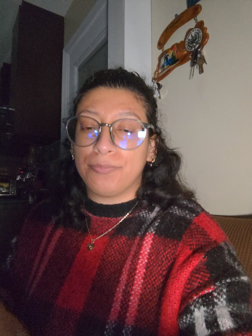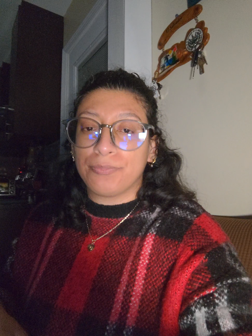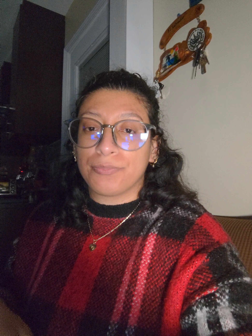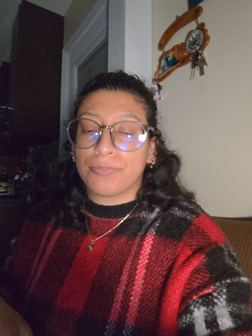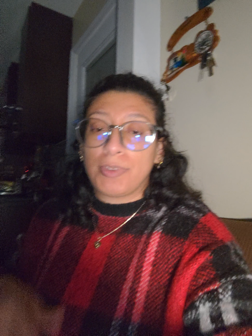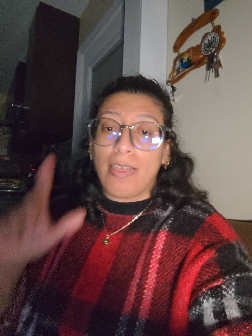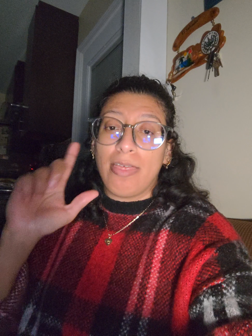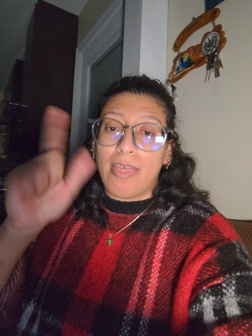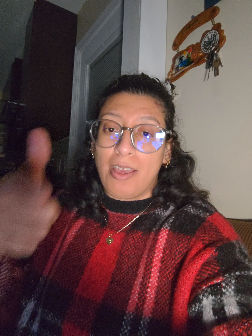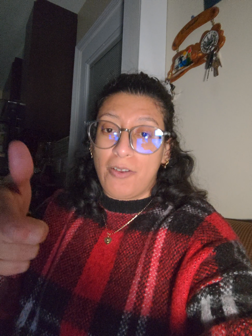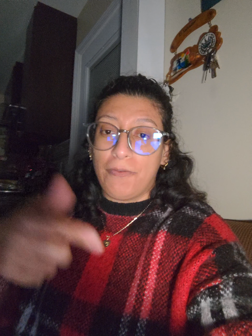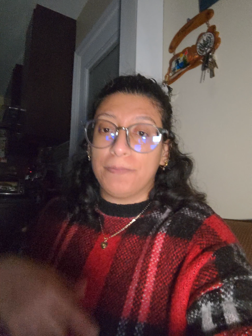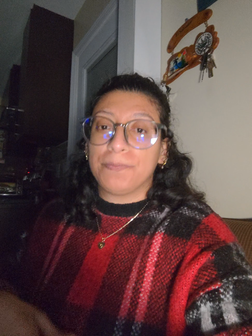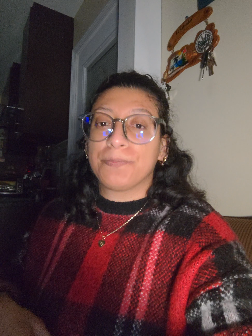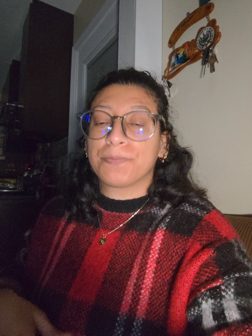later